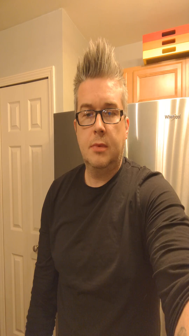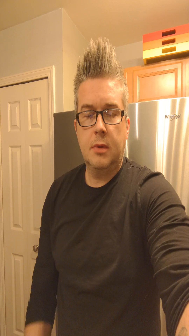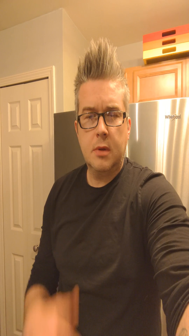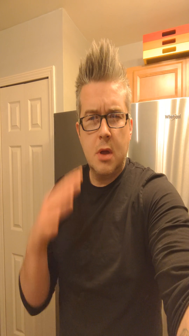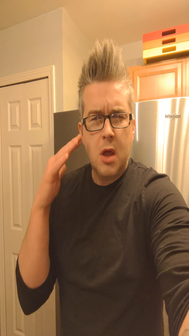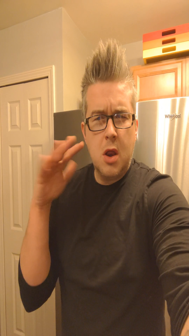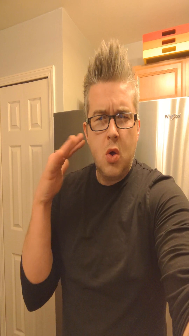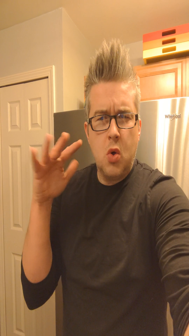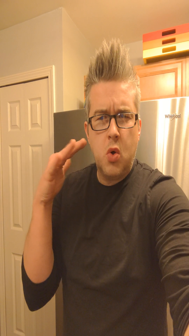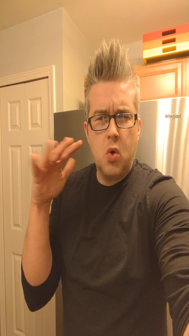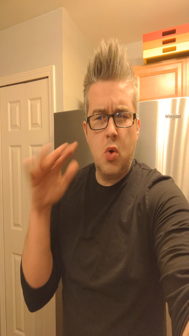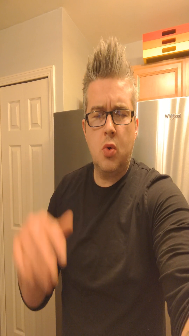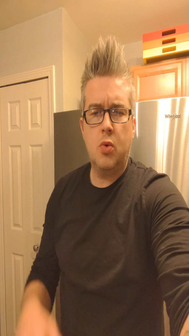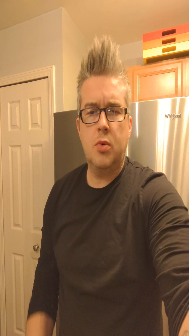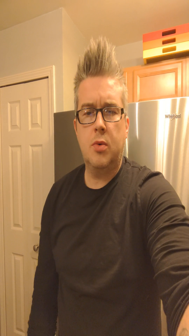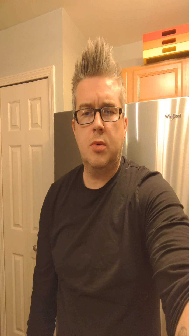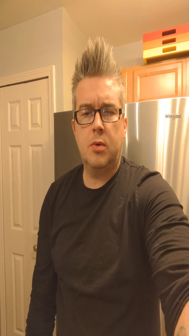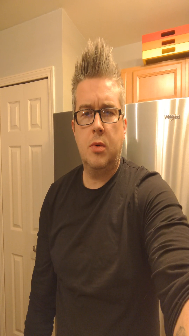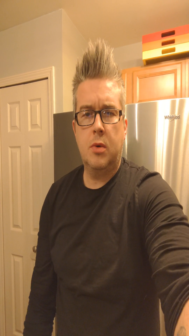noisy